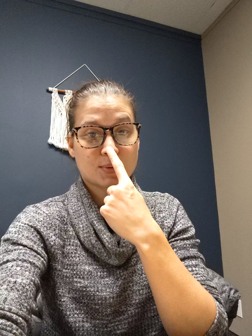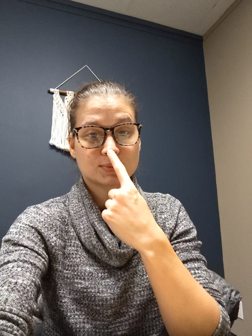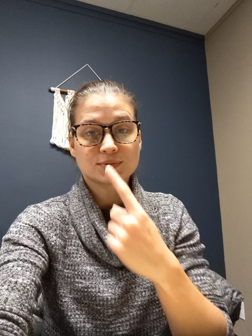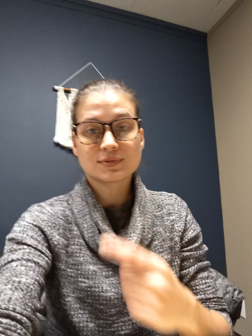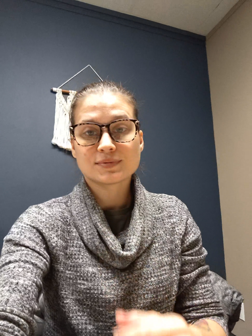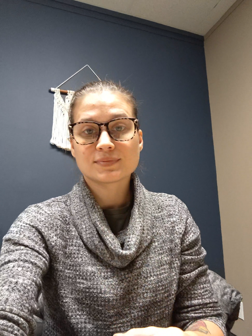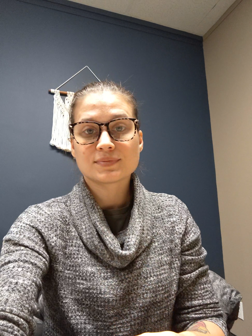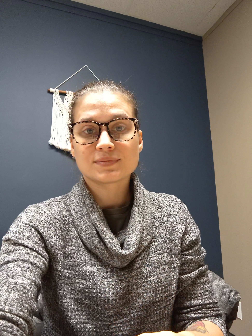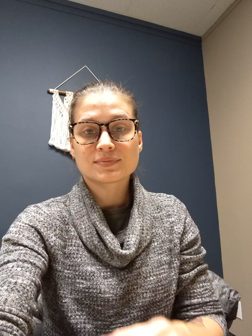nose